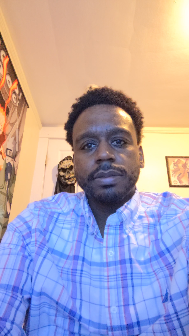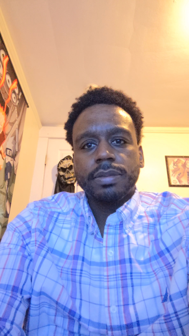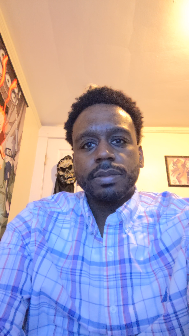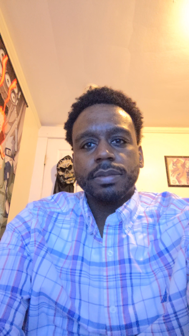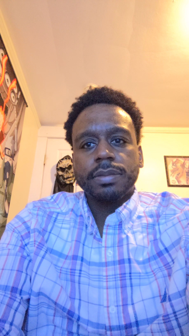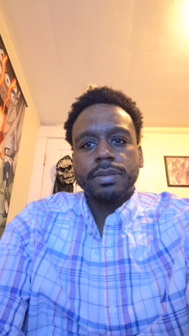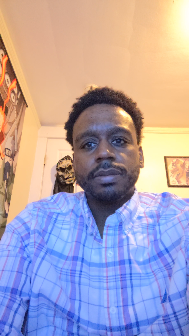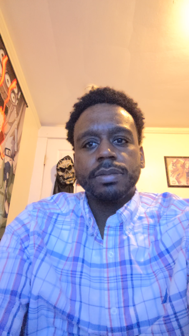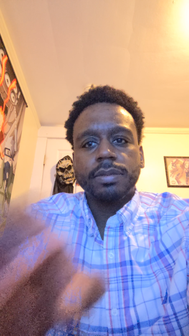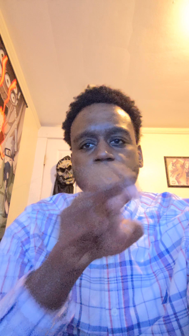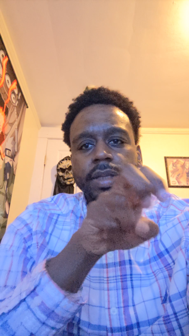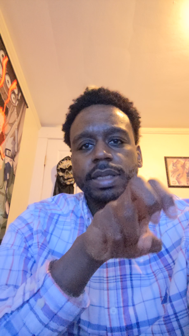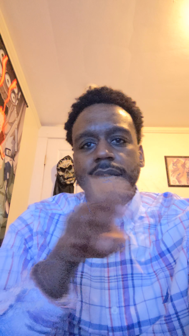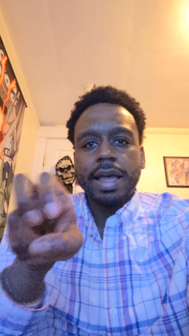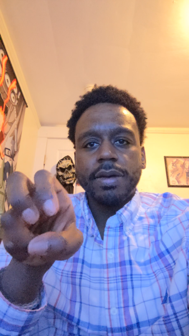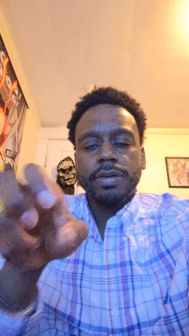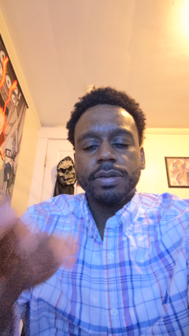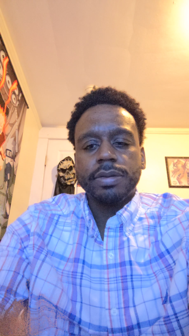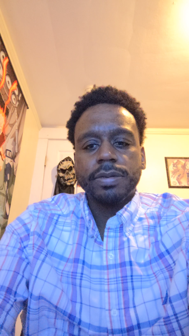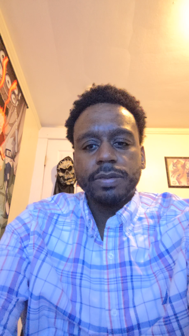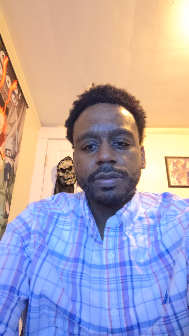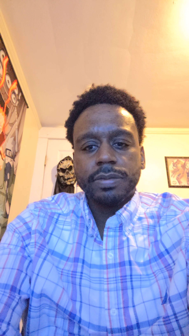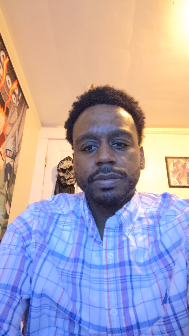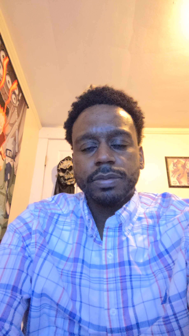couch